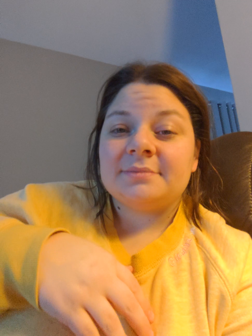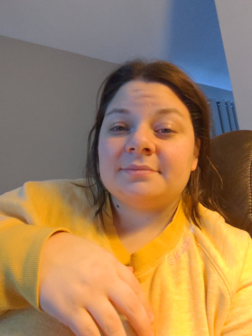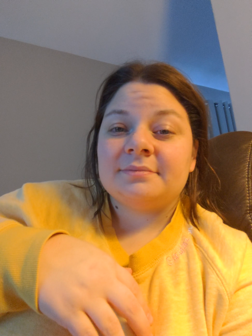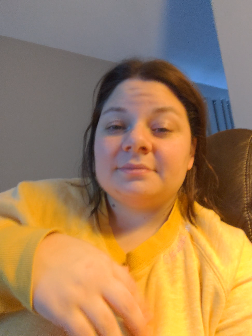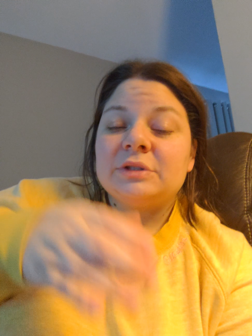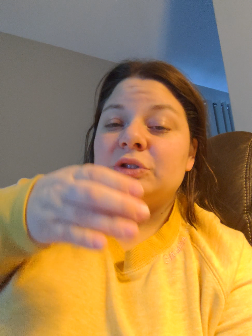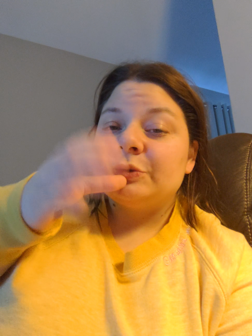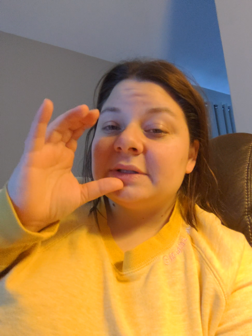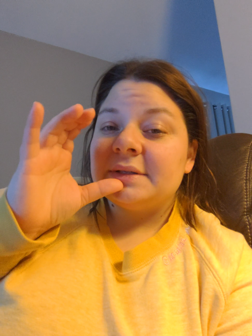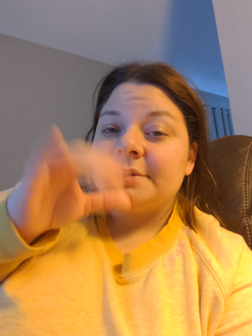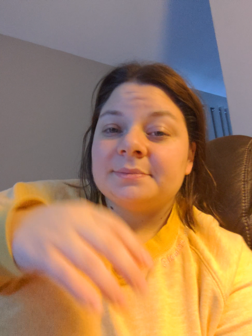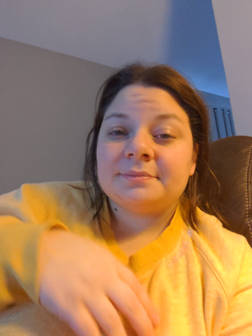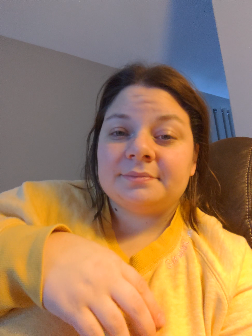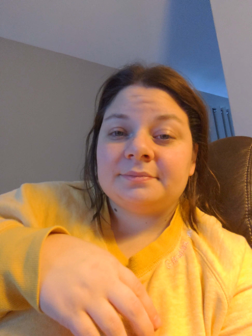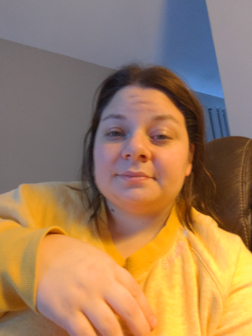drink